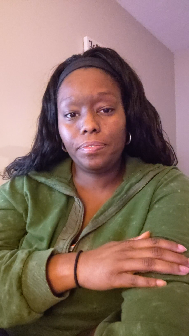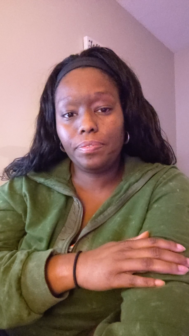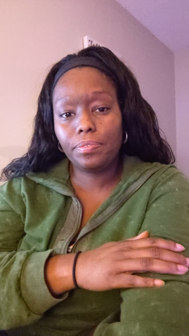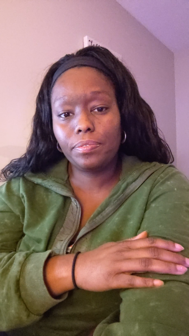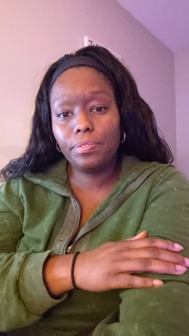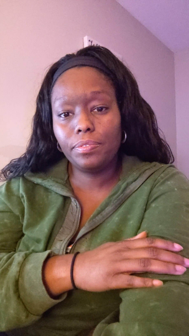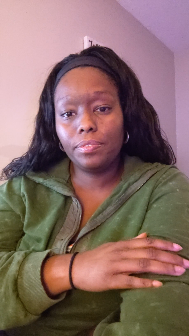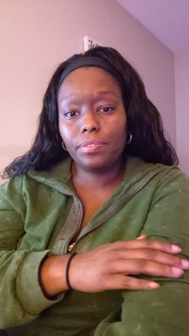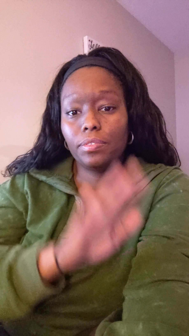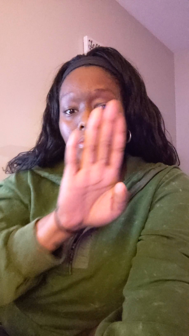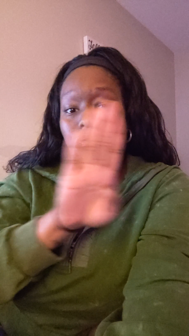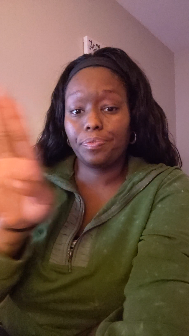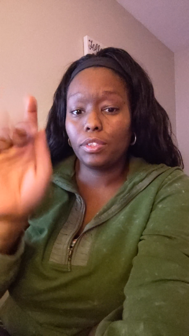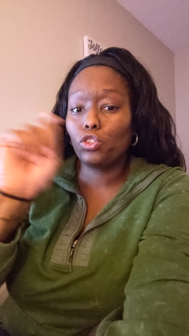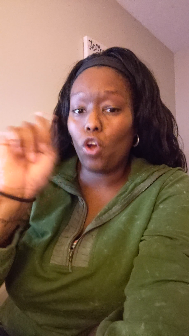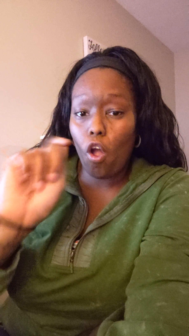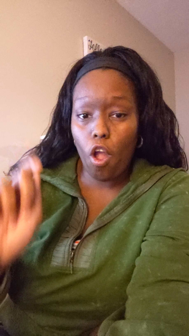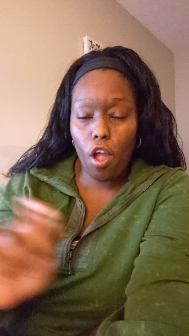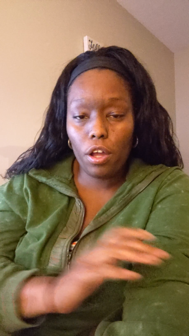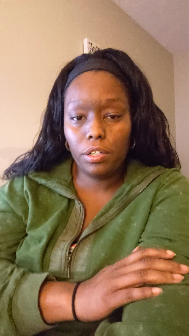chalk